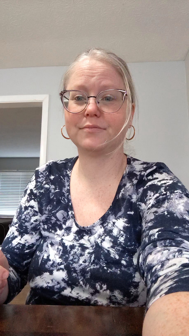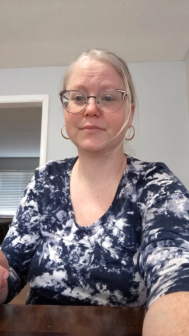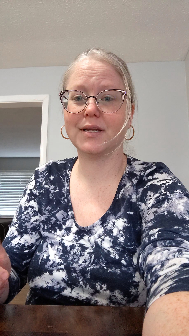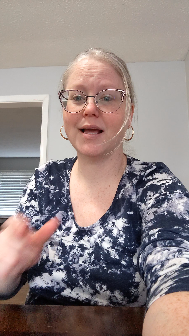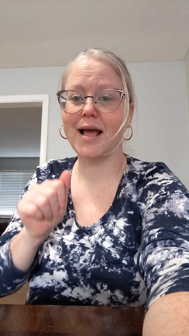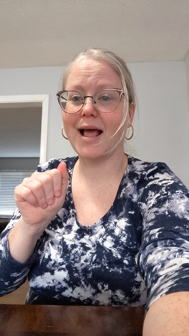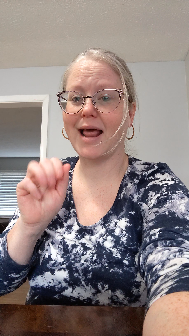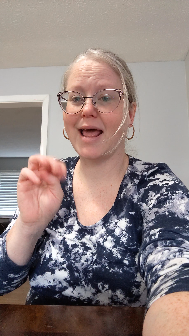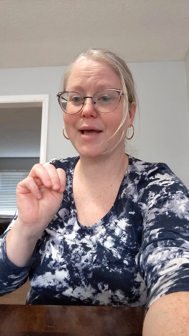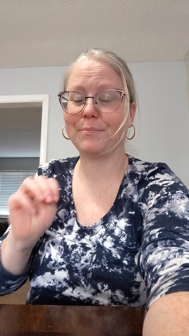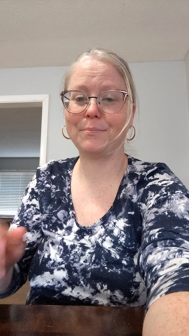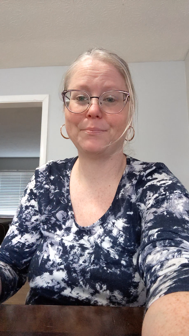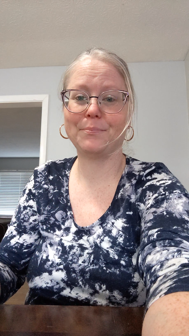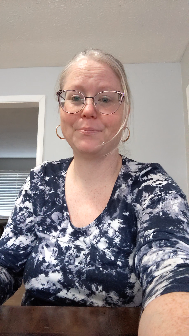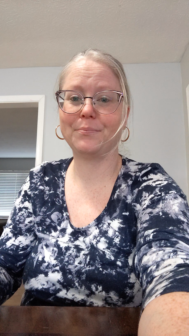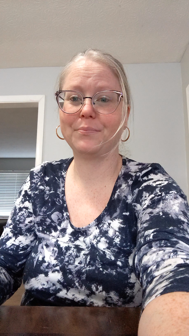am